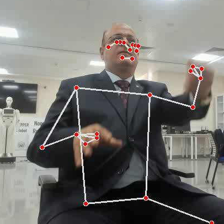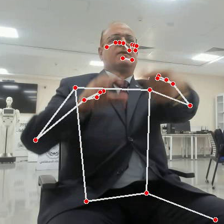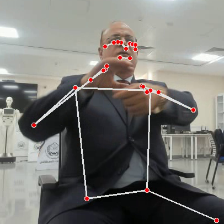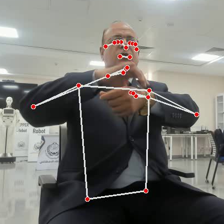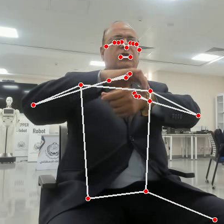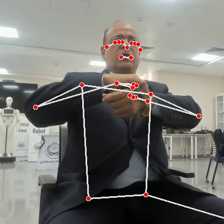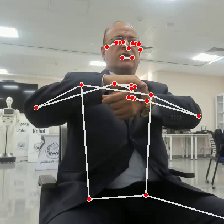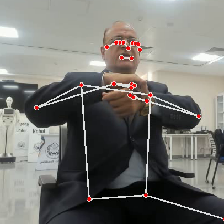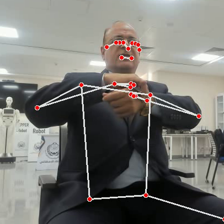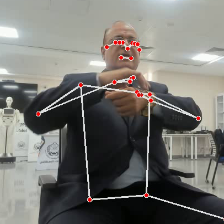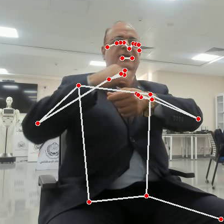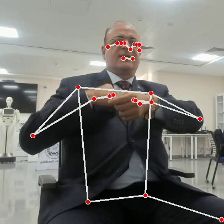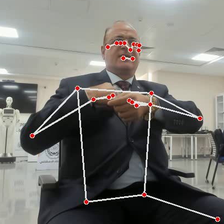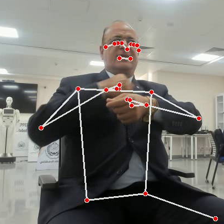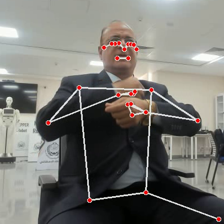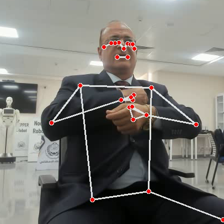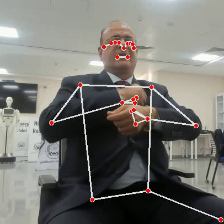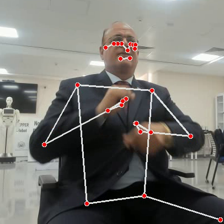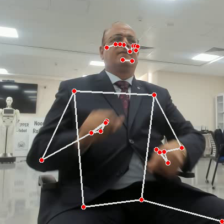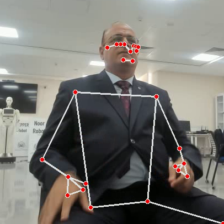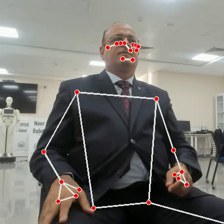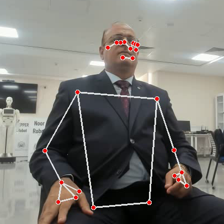docktor